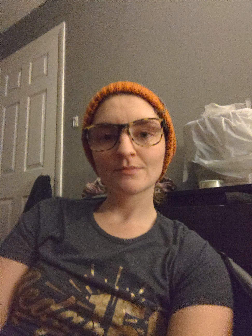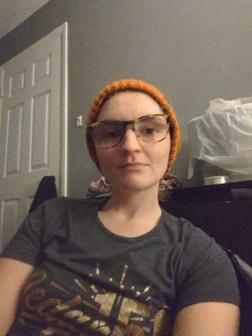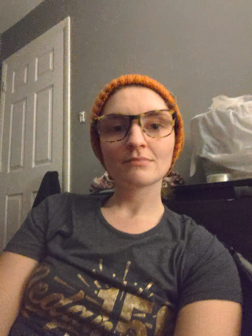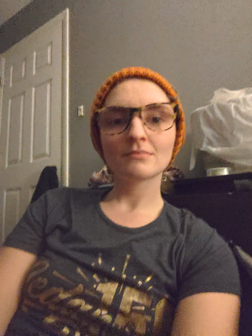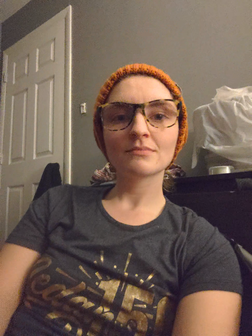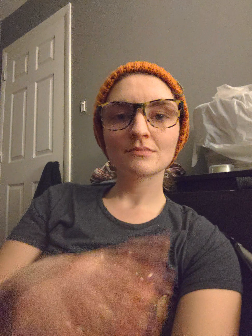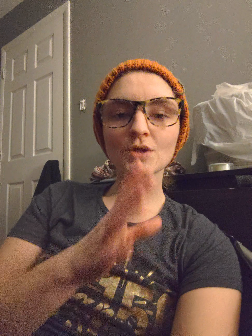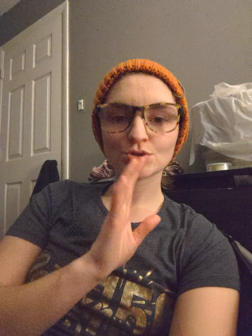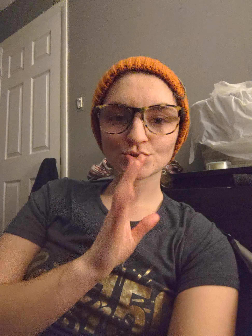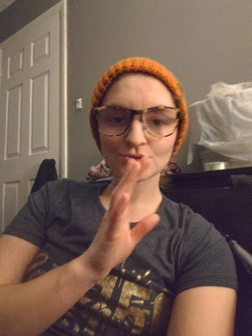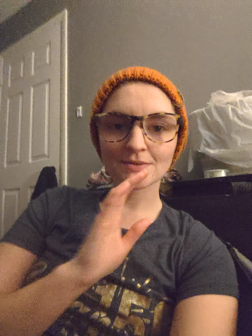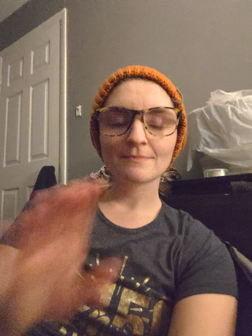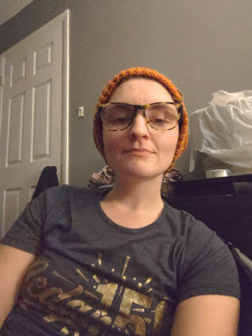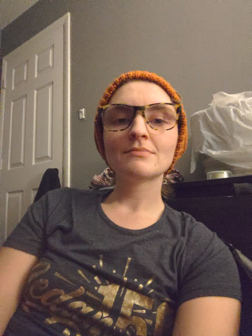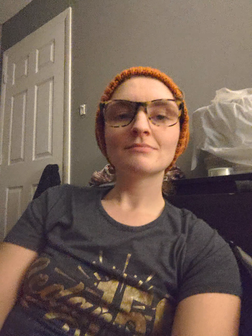talk